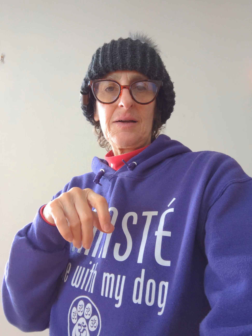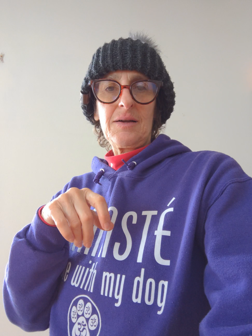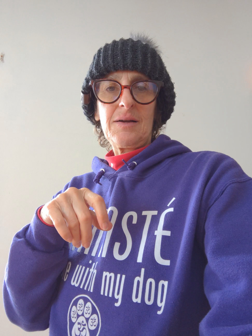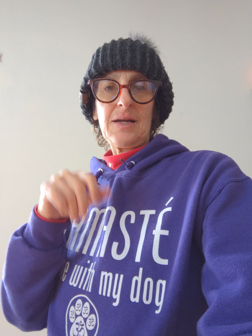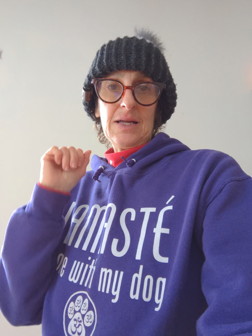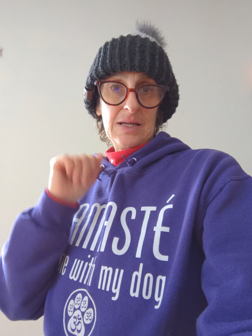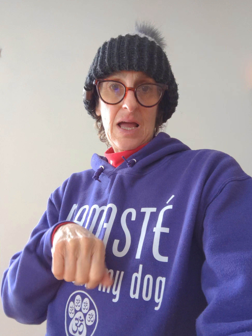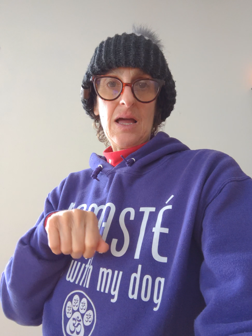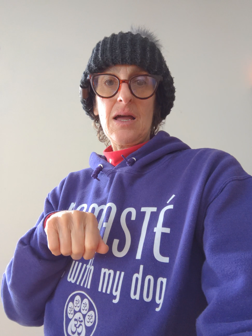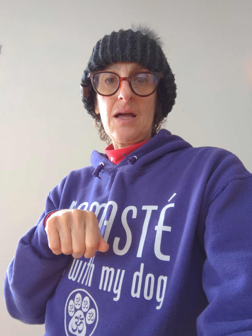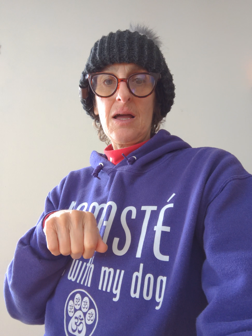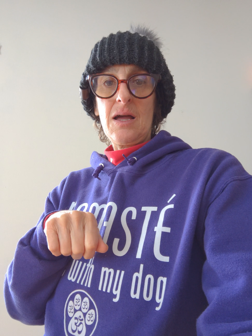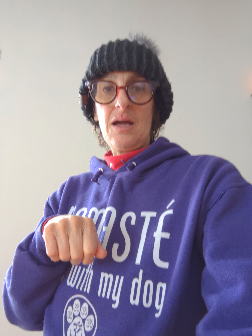can